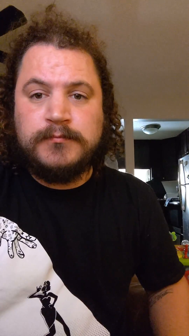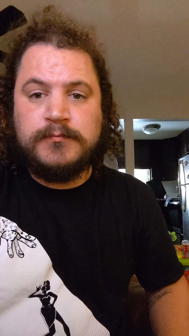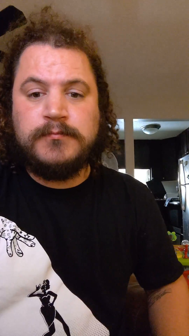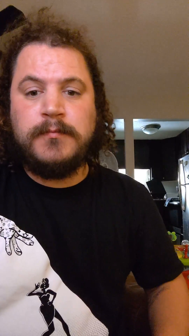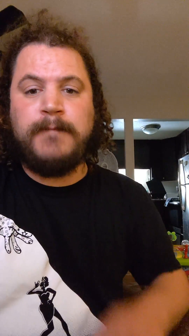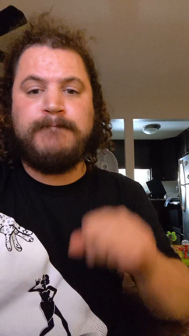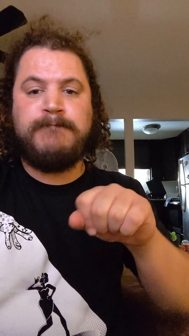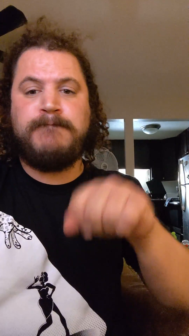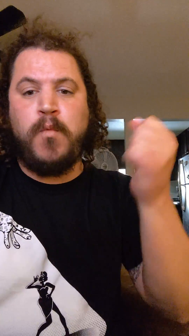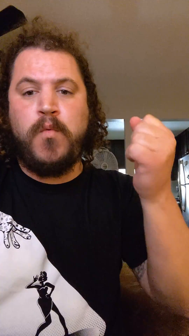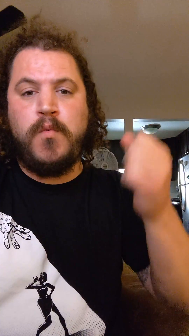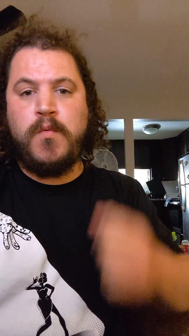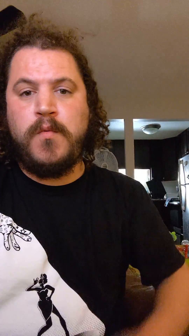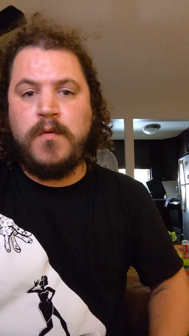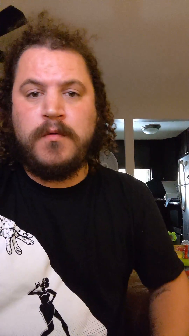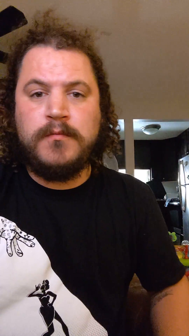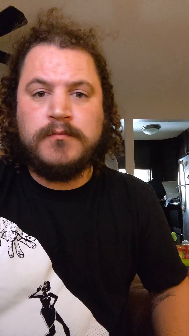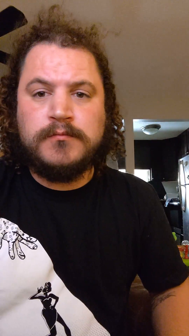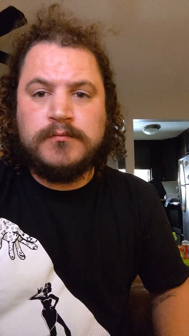broken